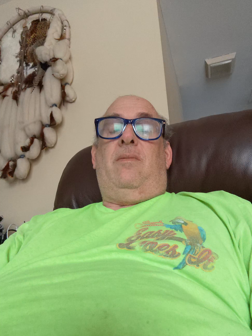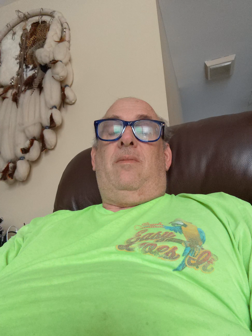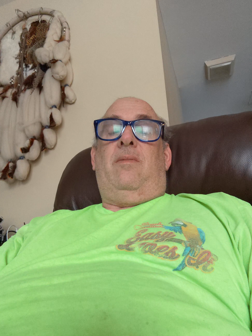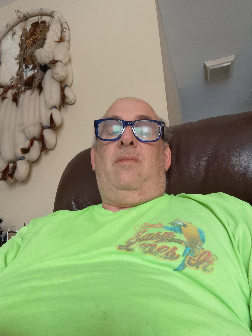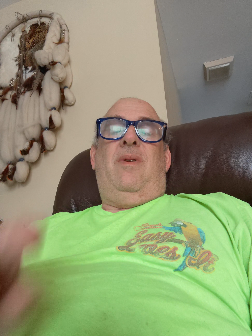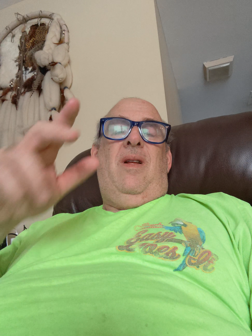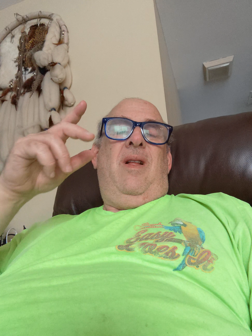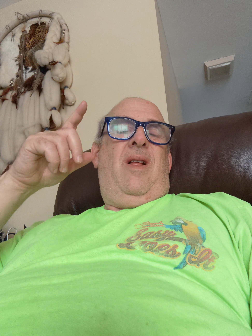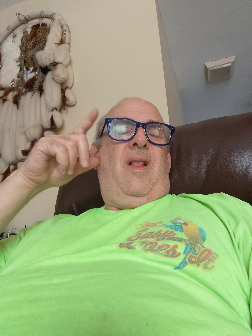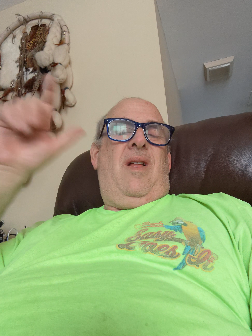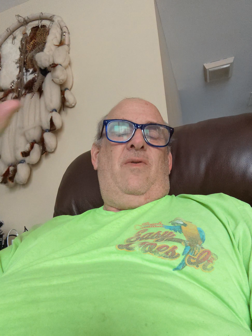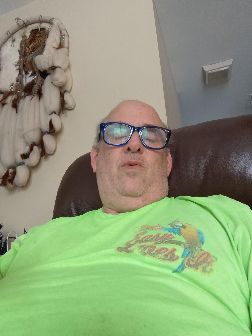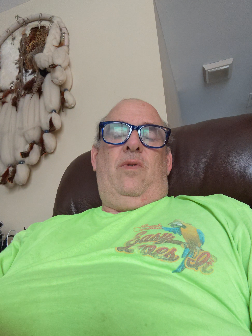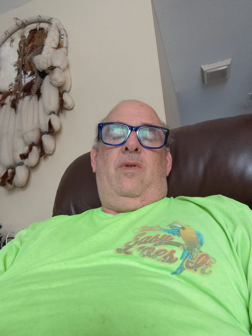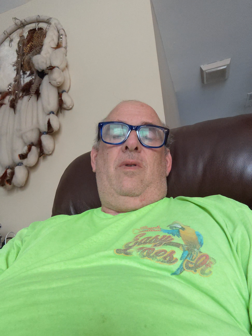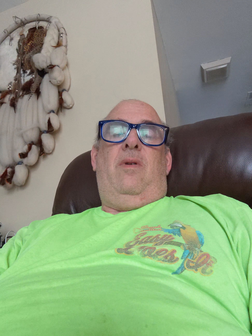loud